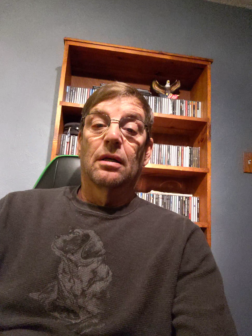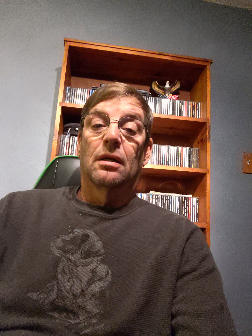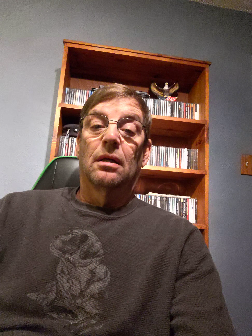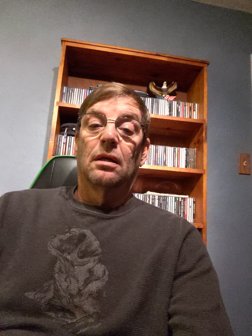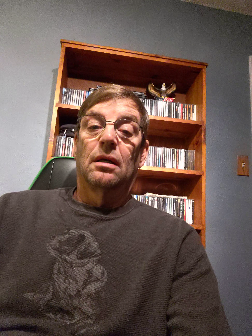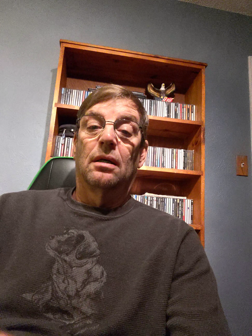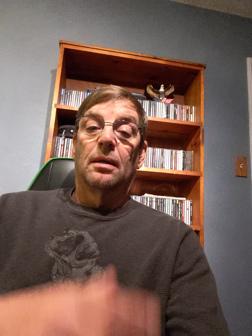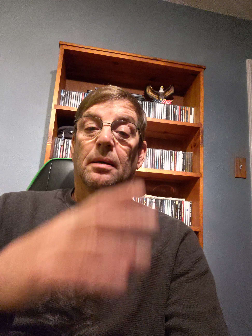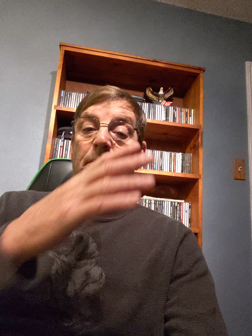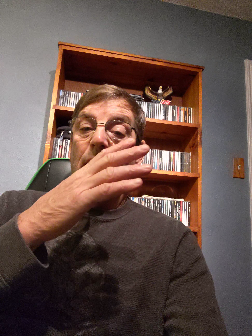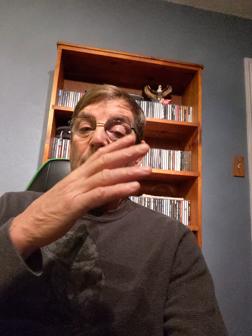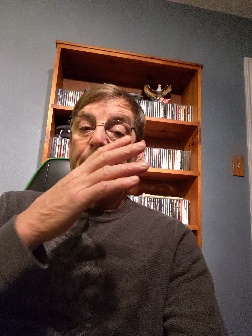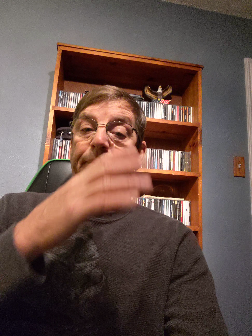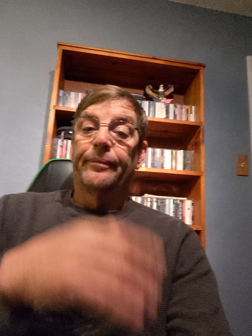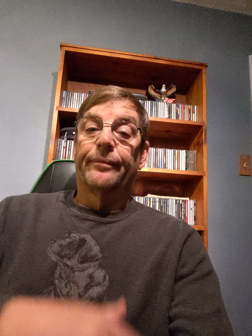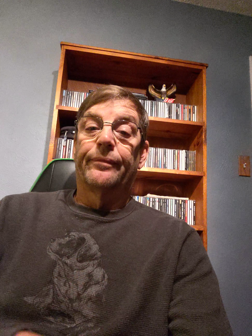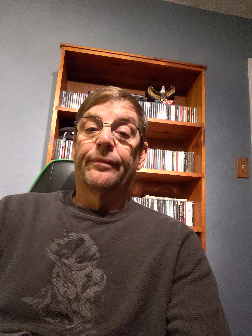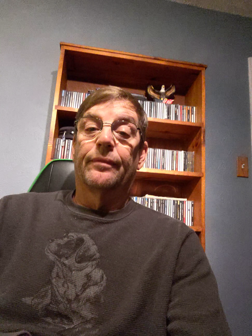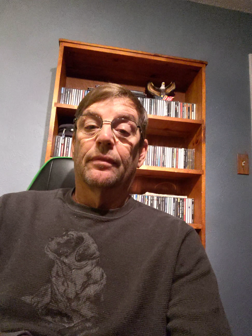mom